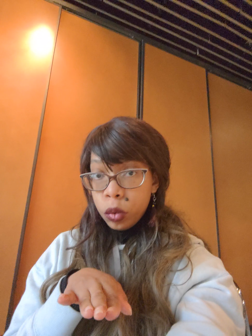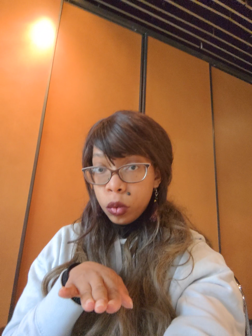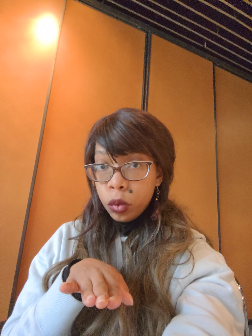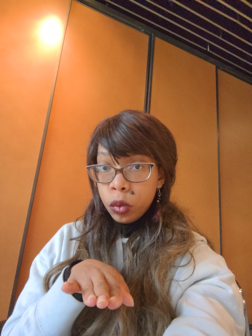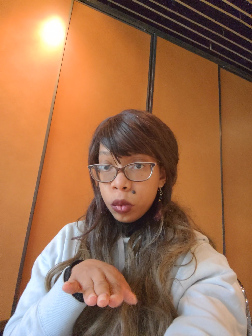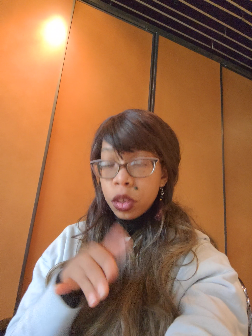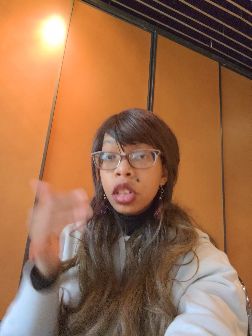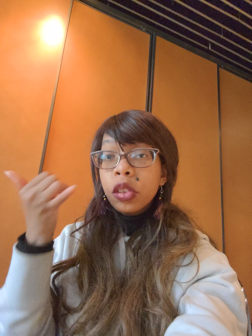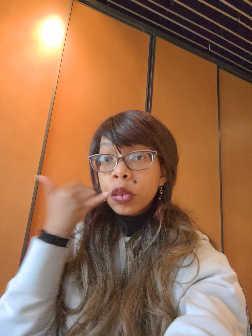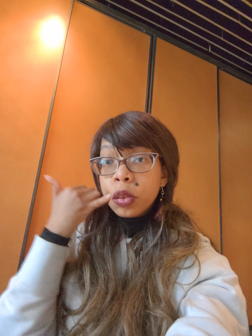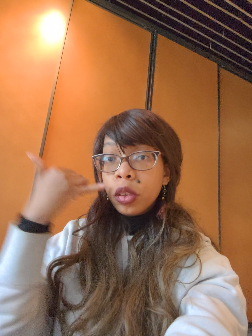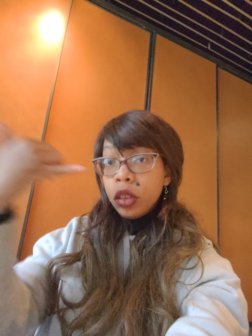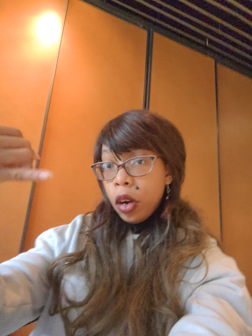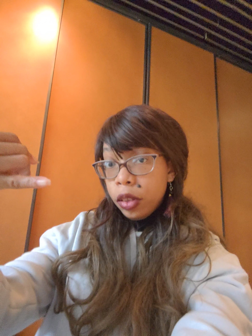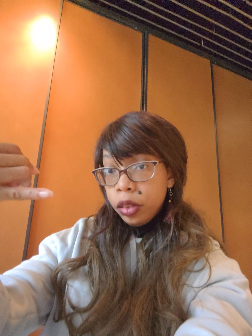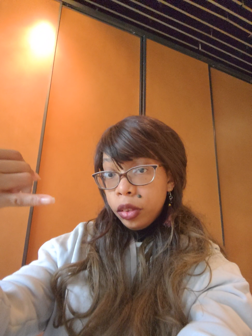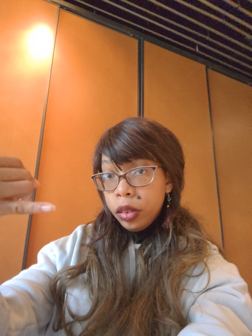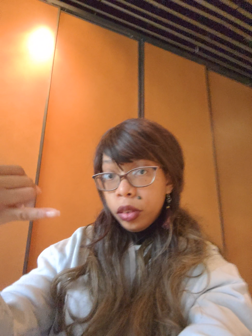call on the phone